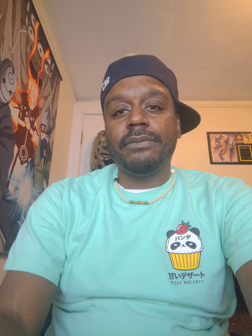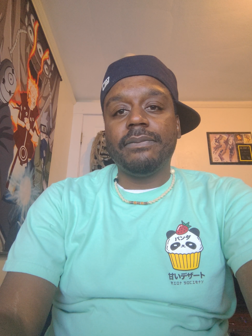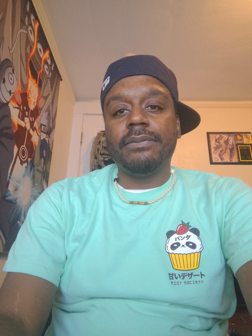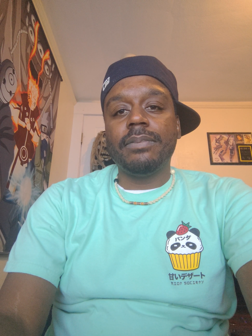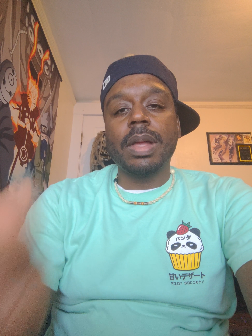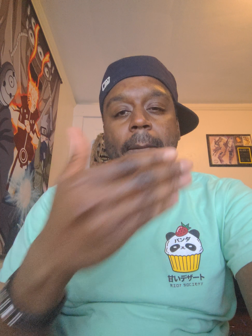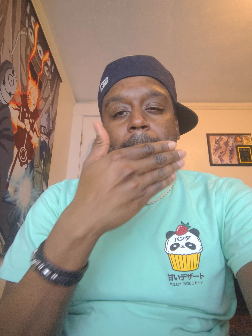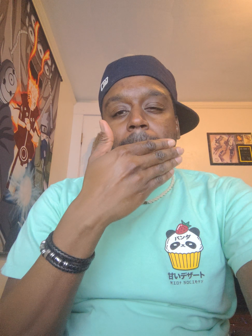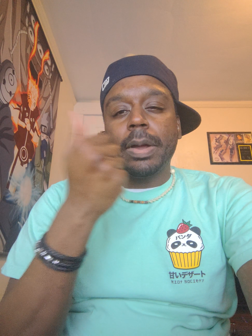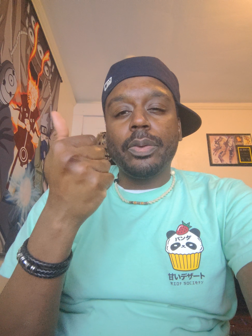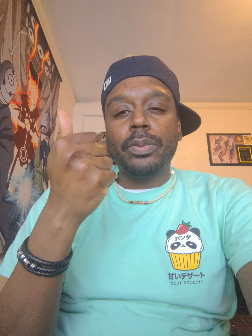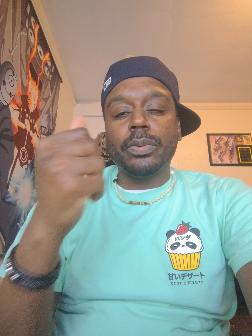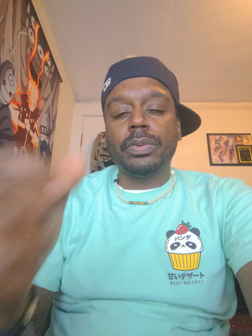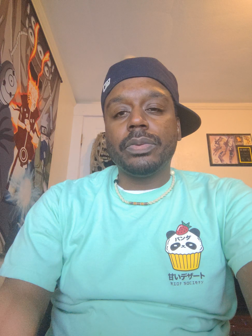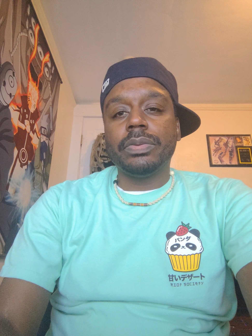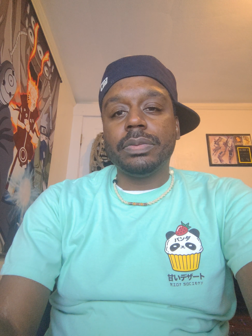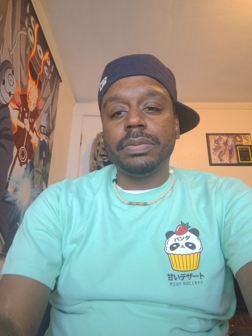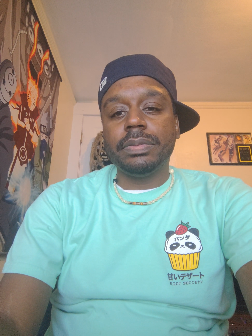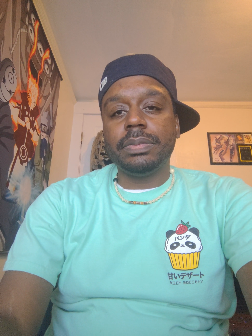better